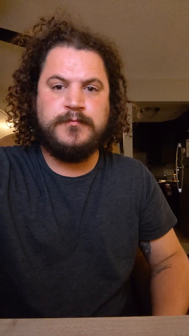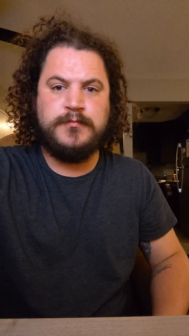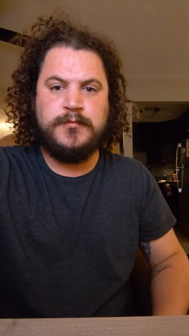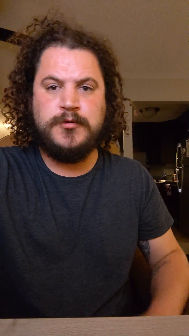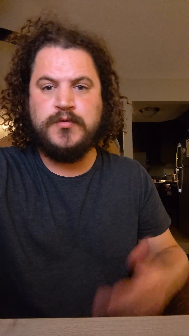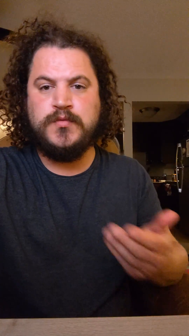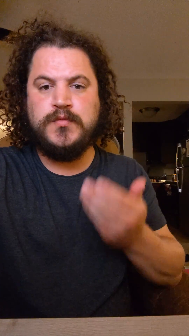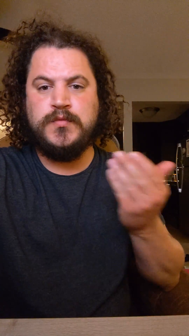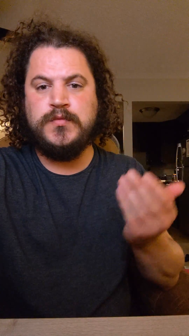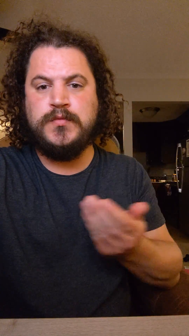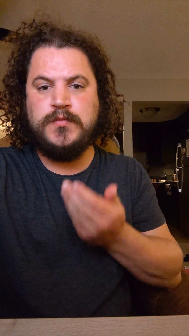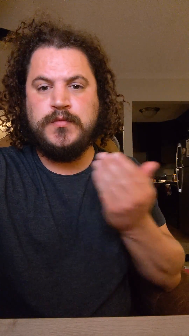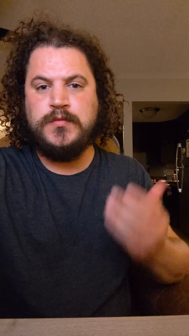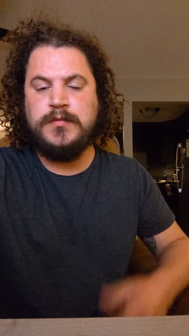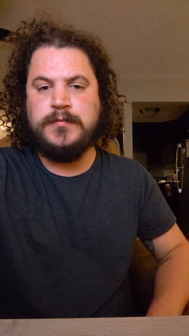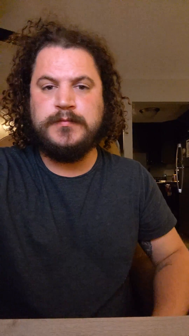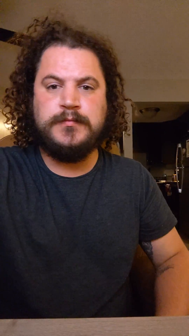new